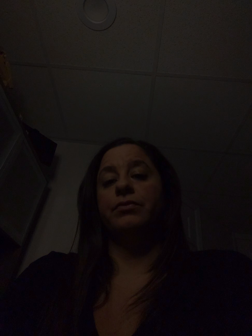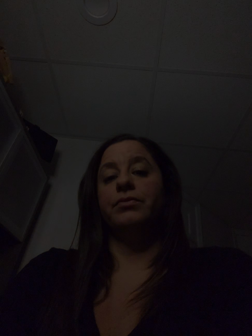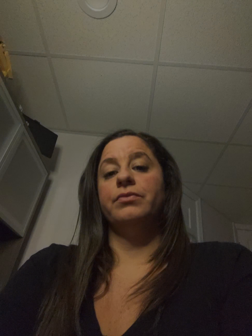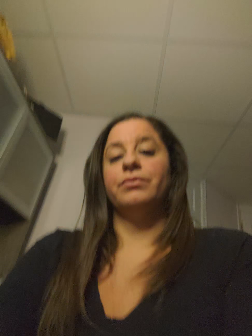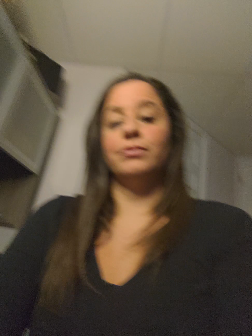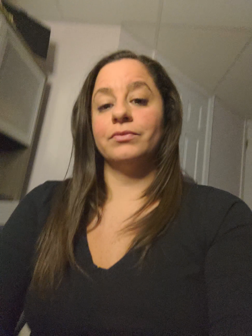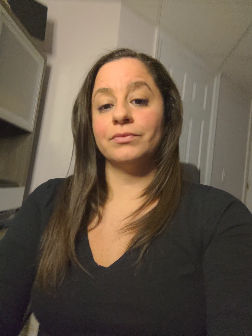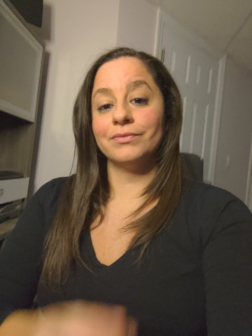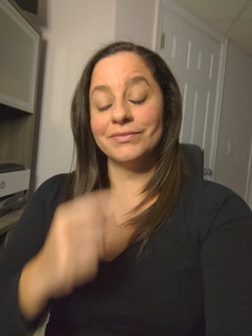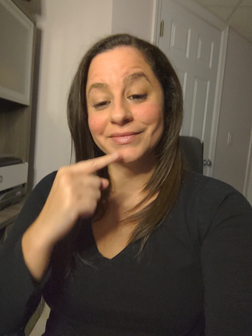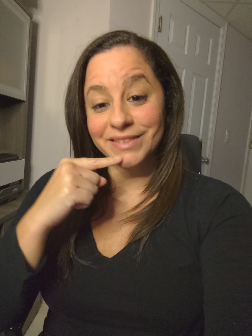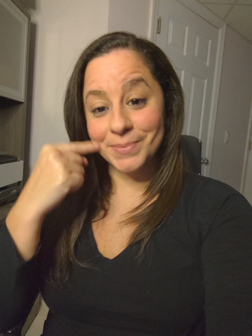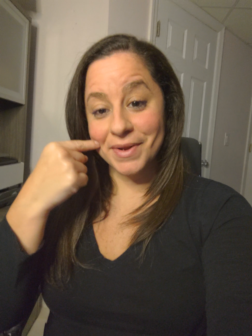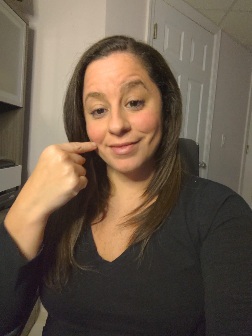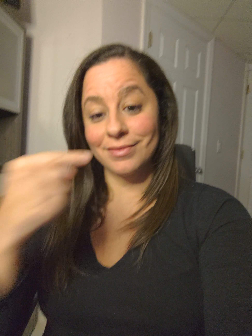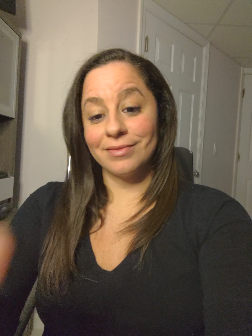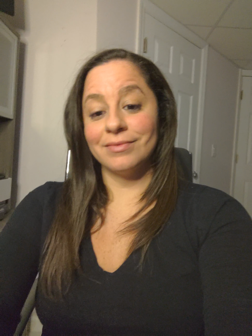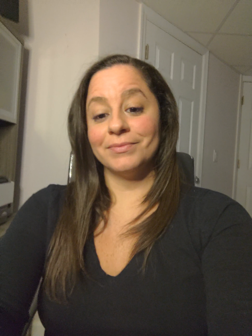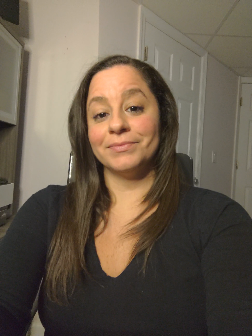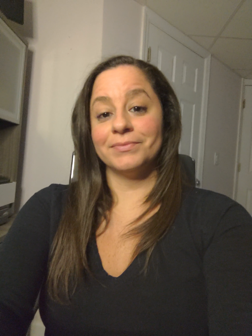smile